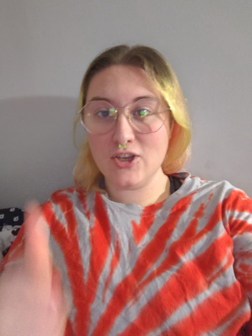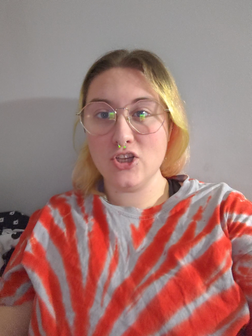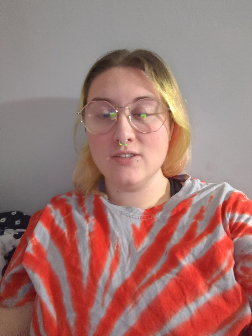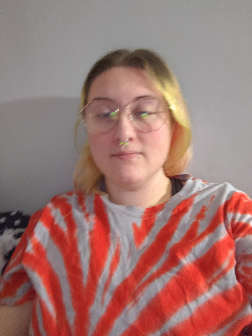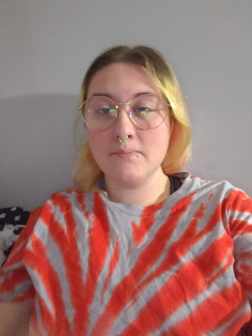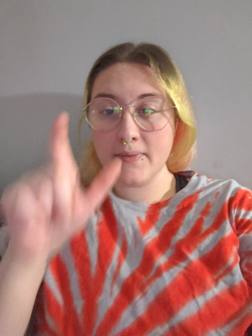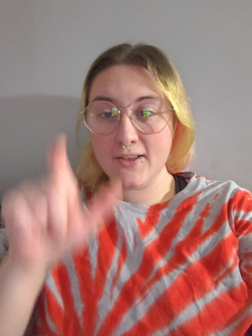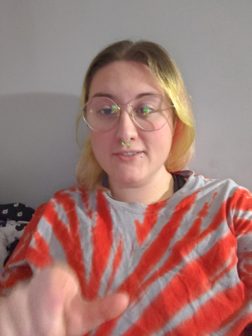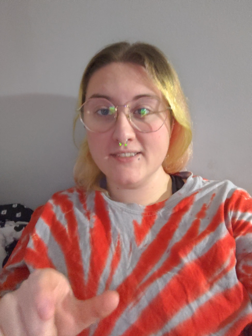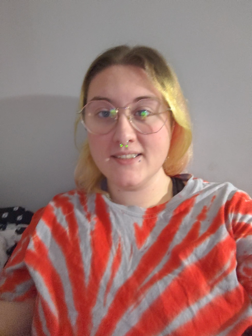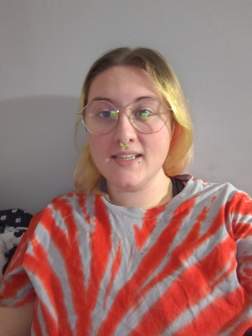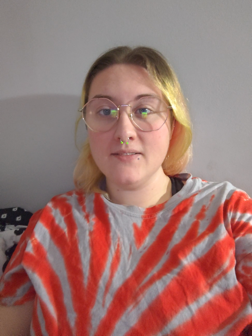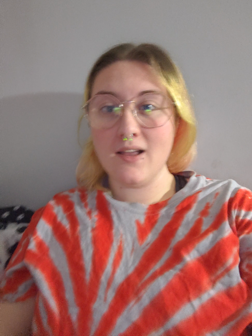person